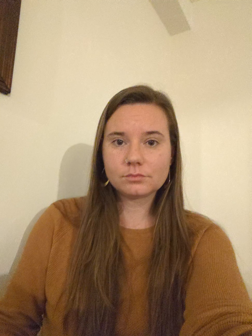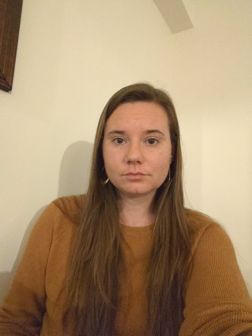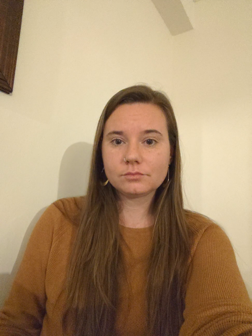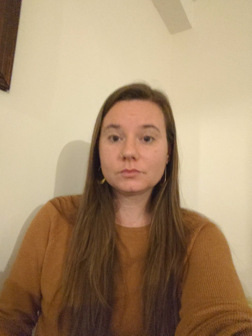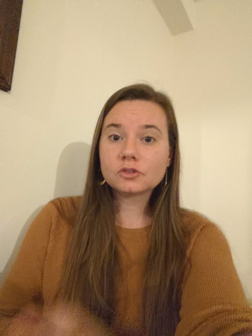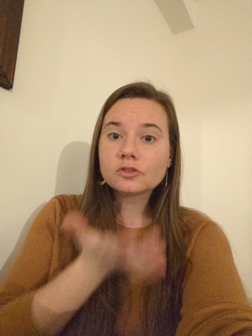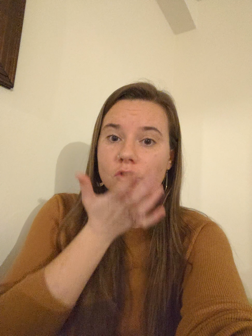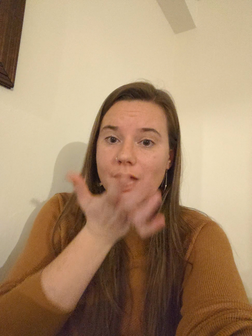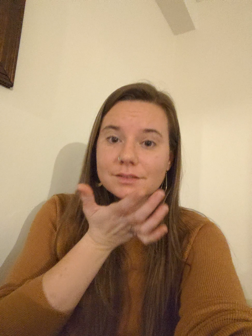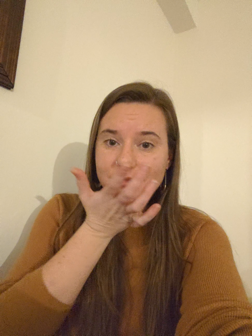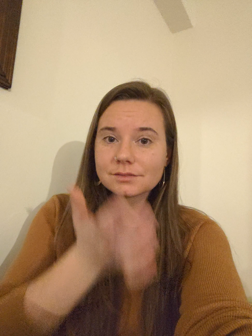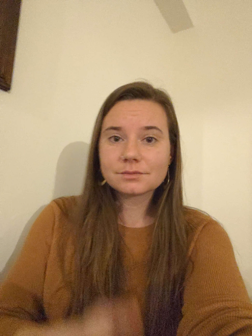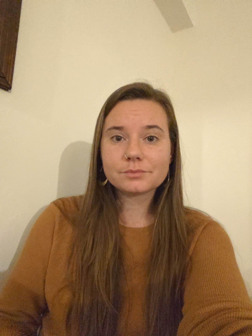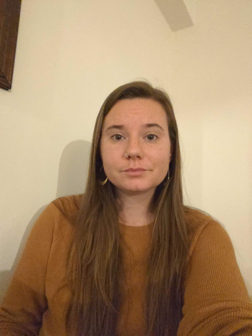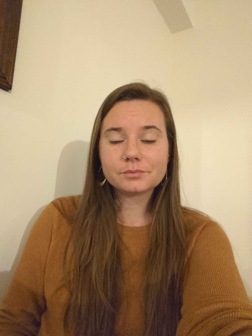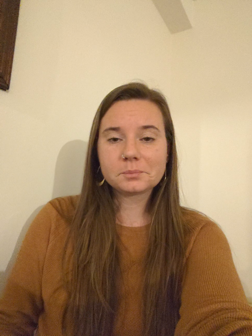grass